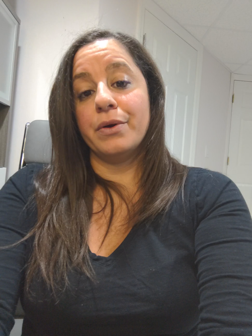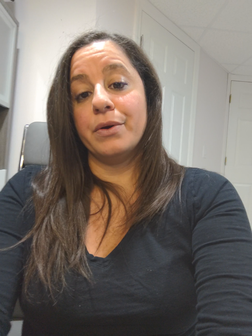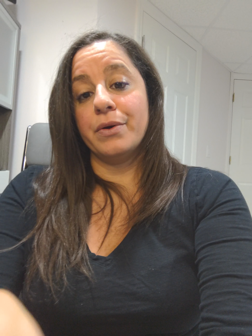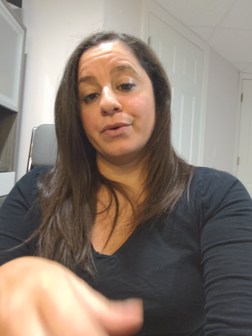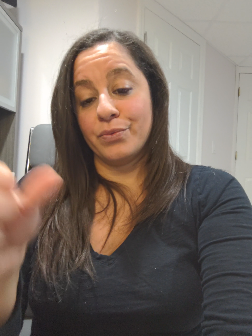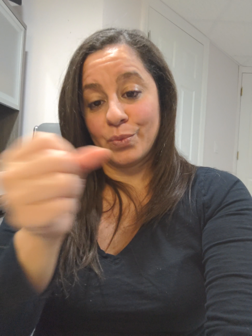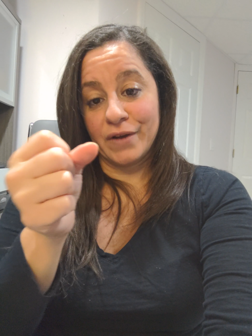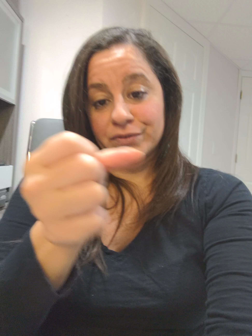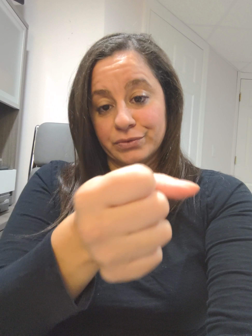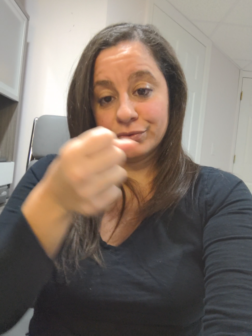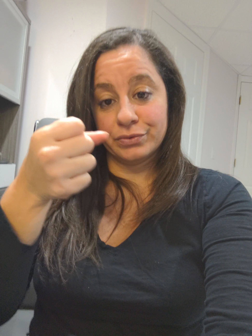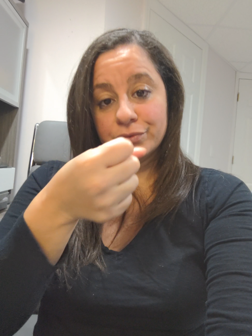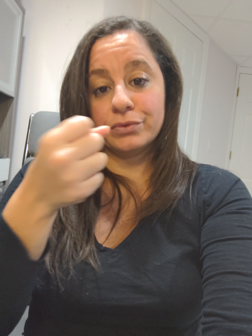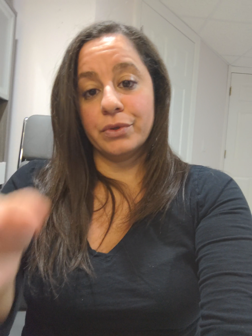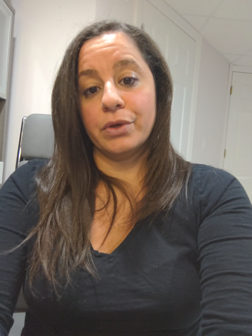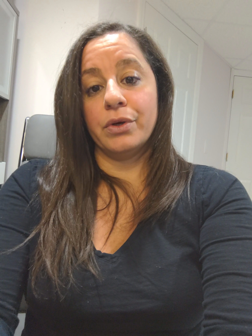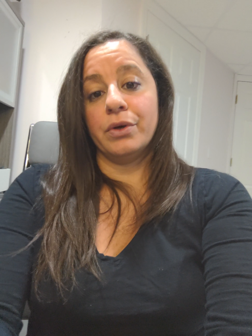refrigerator